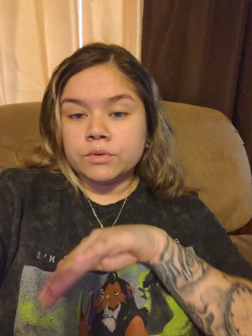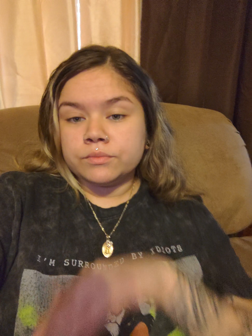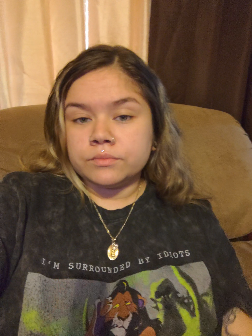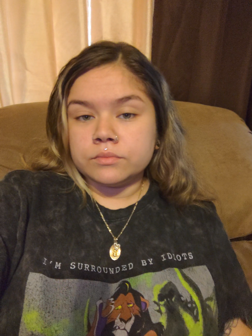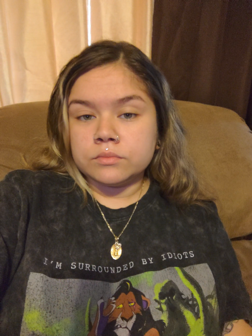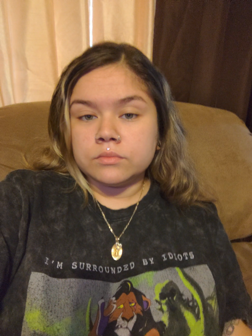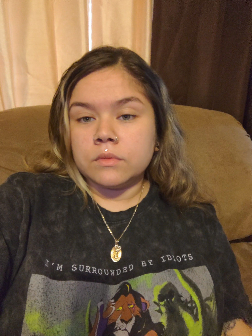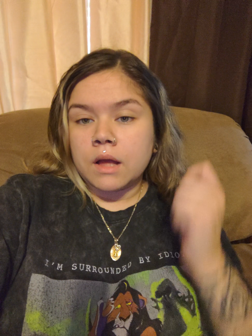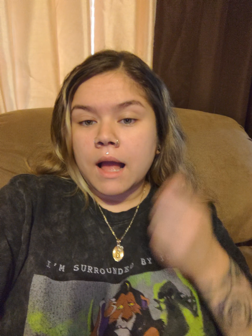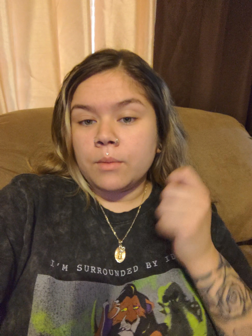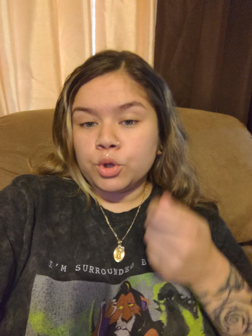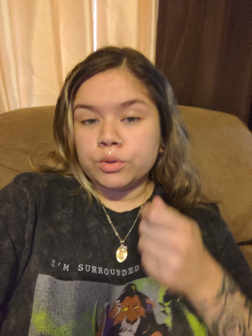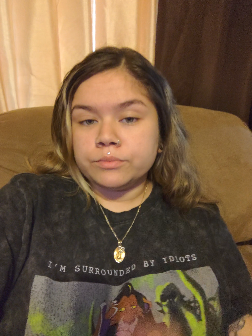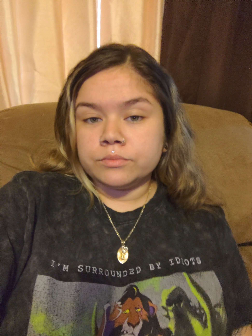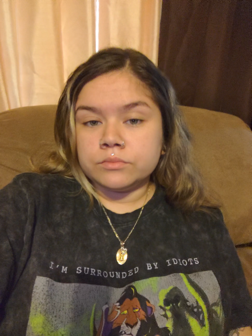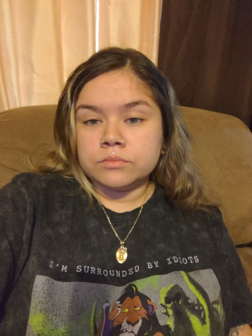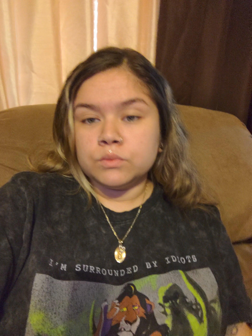hammer